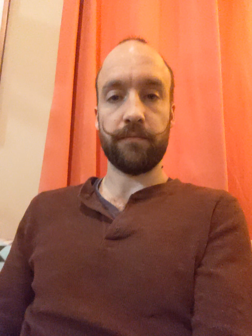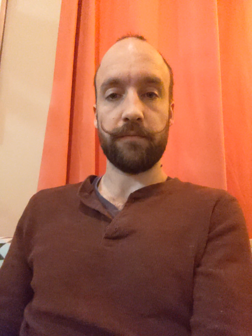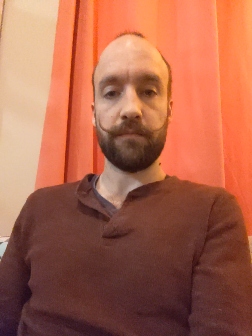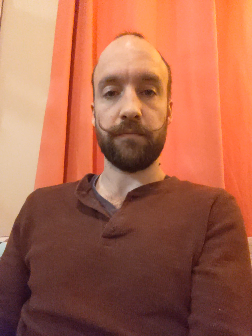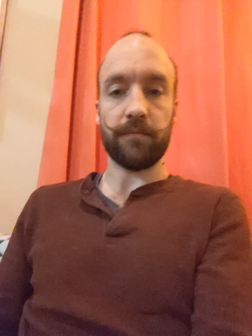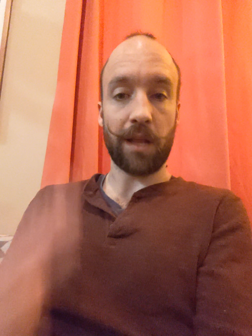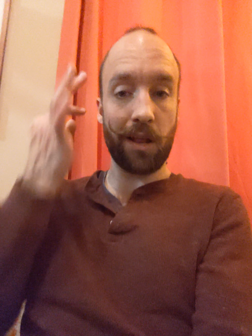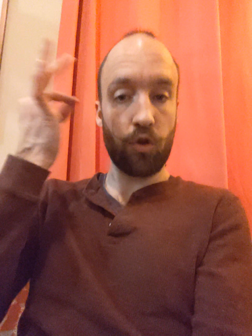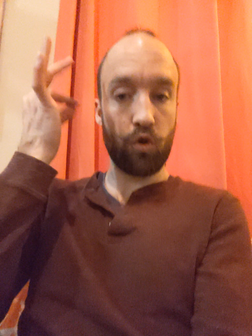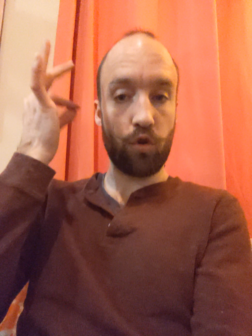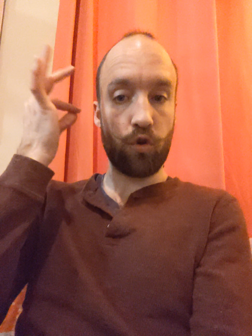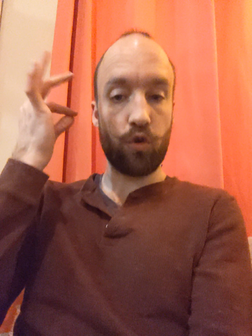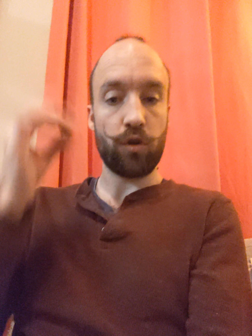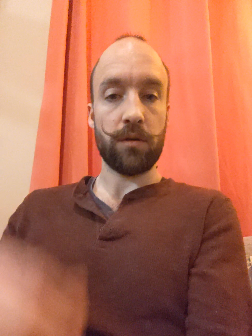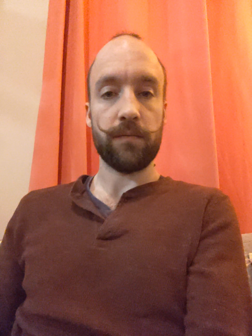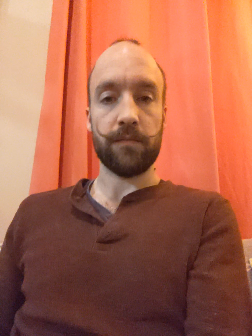hair